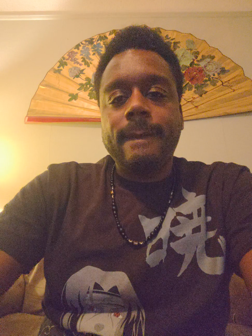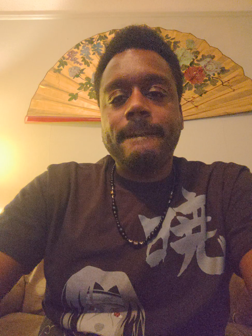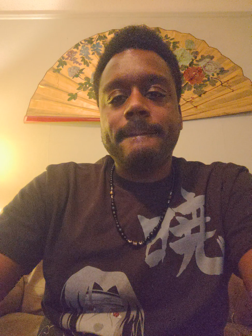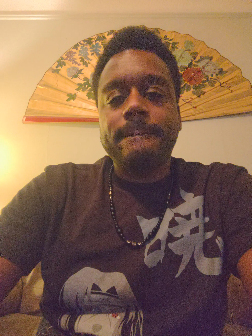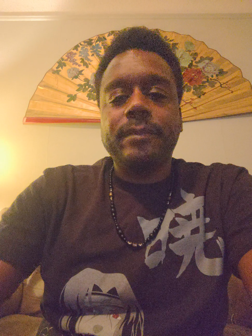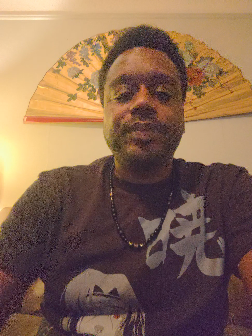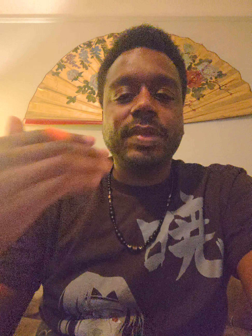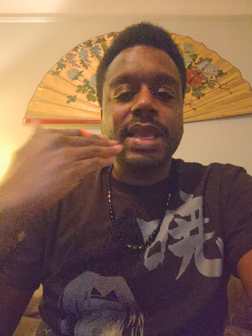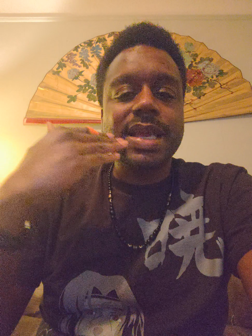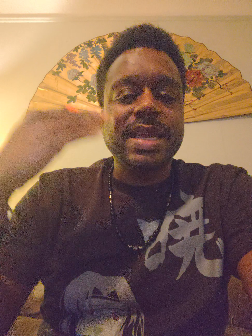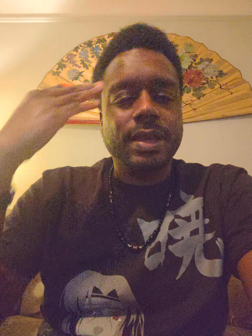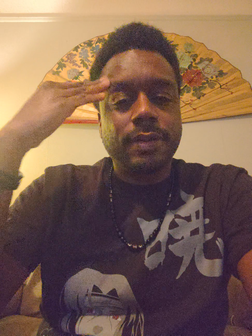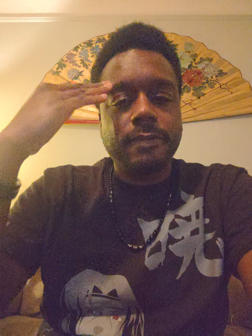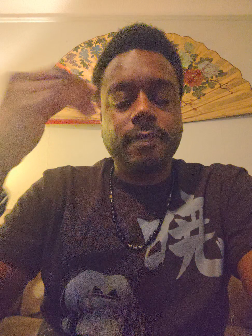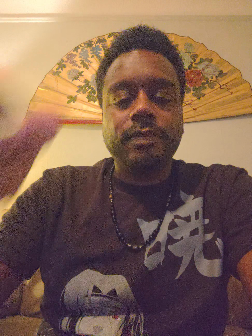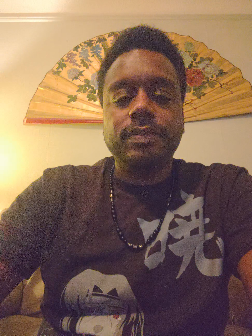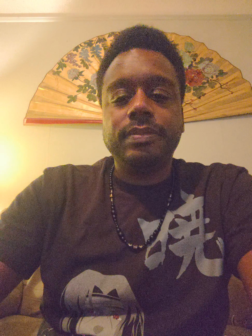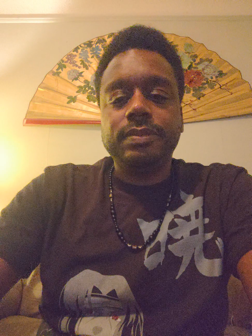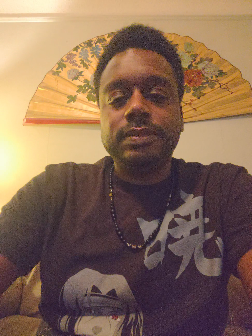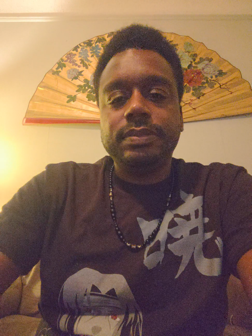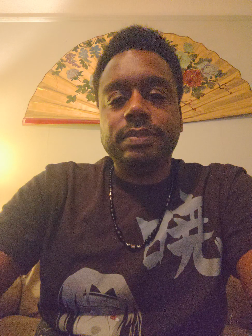head